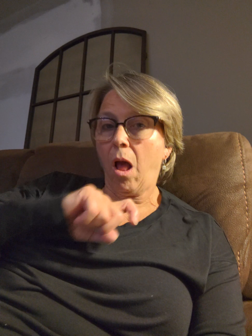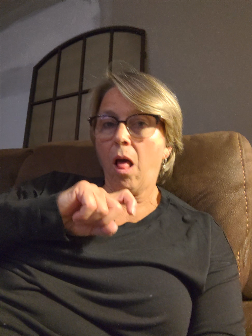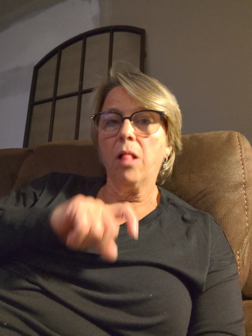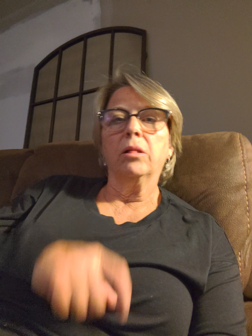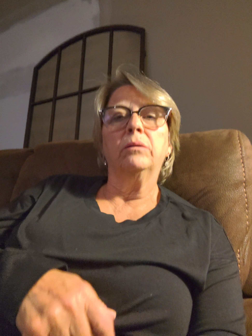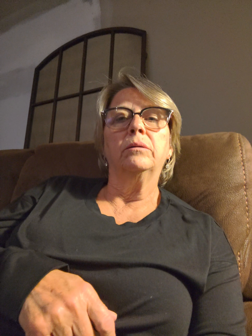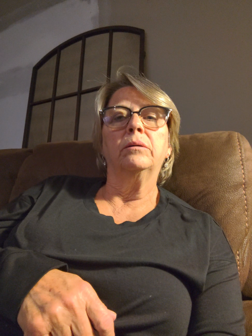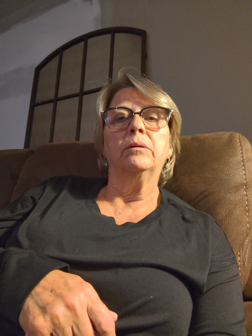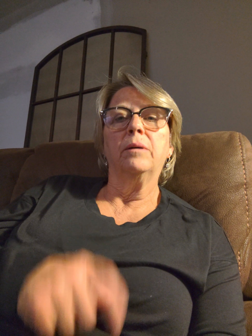doll